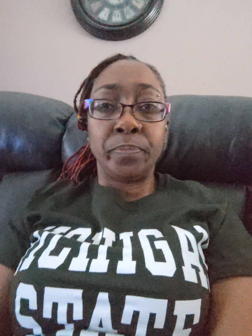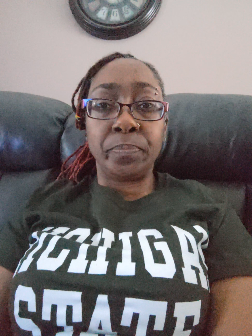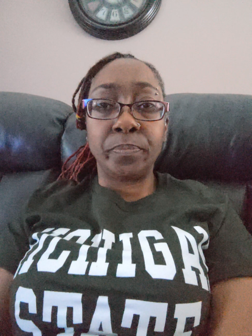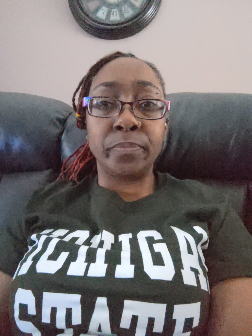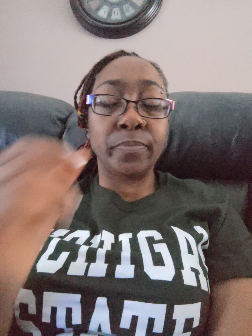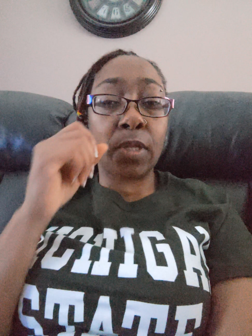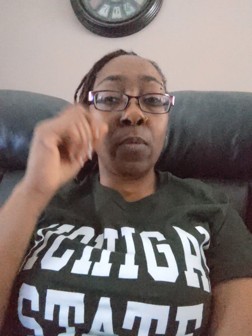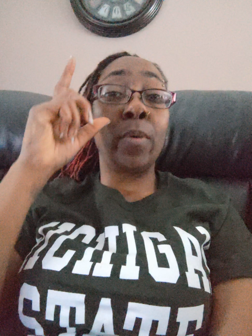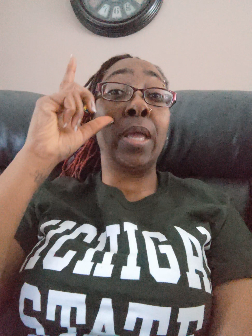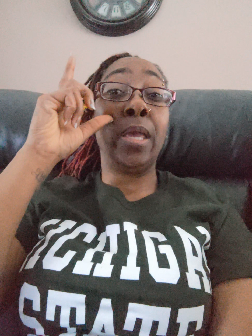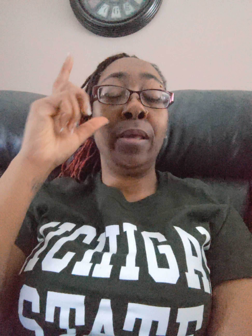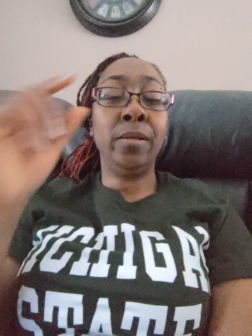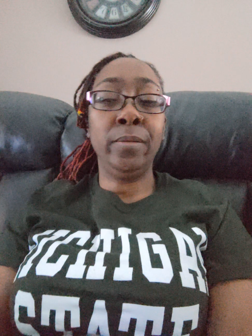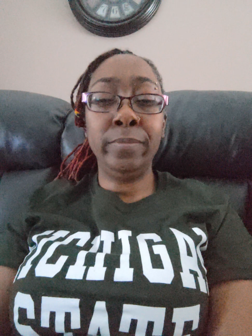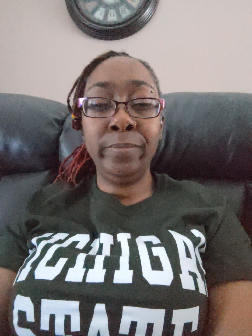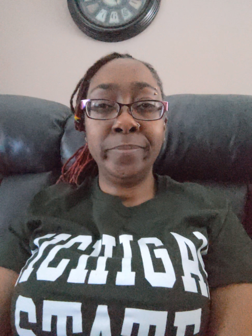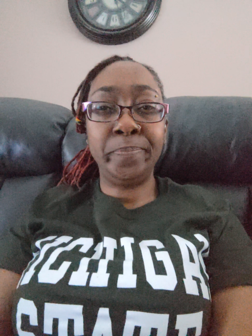awake